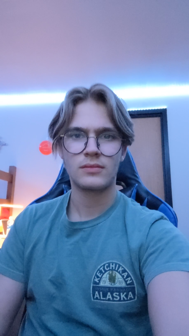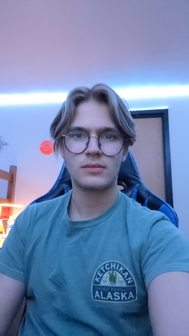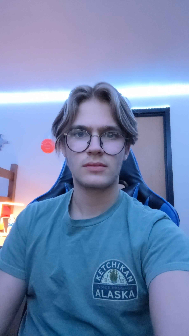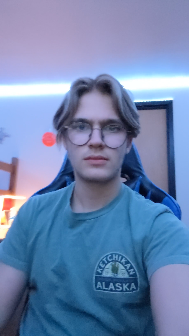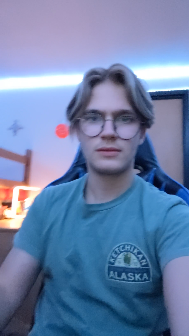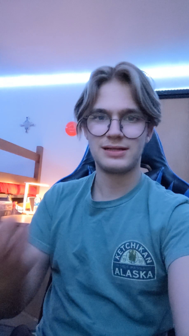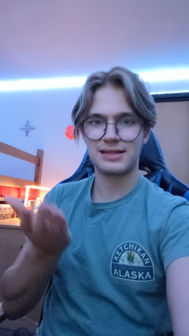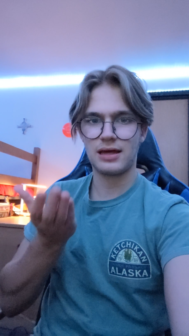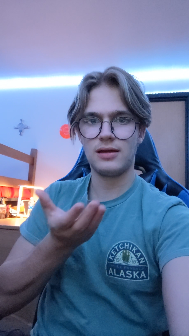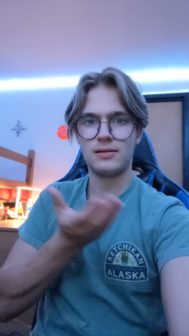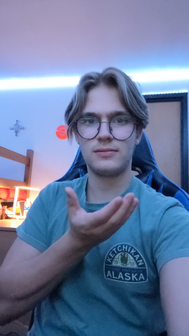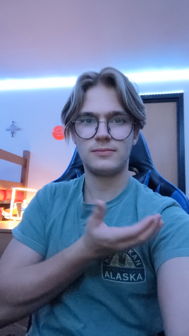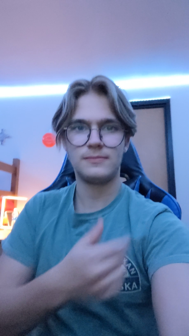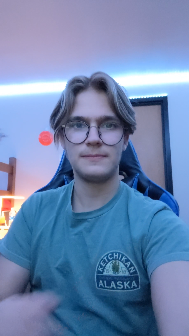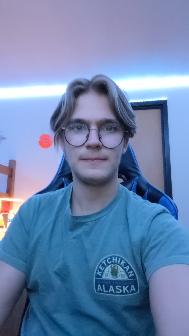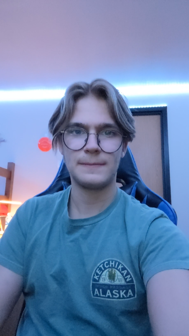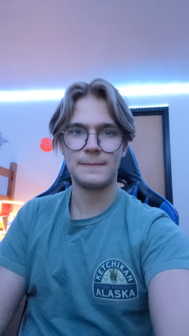carry